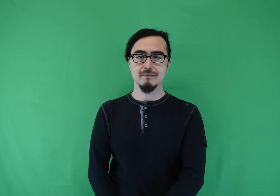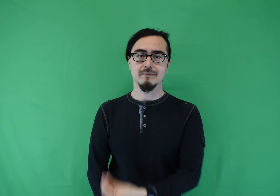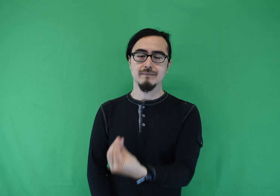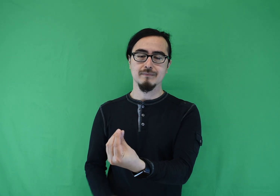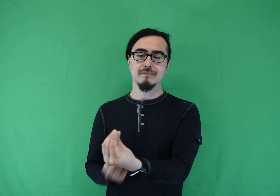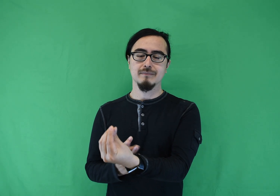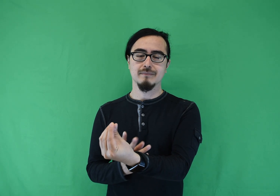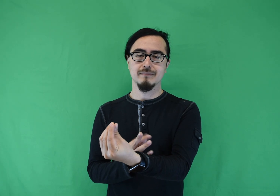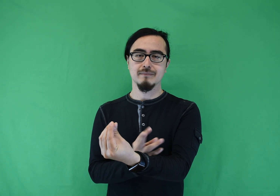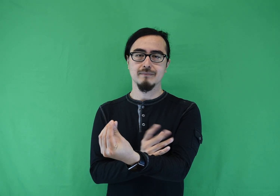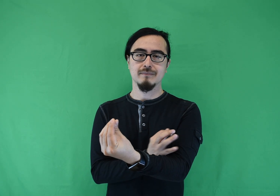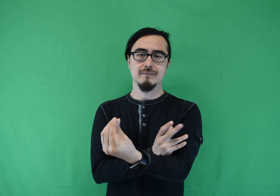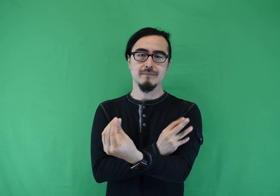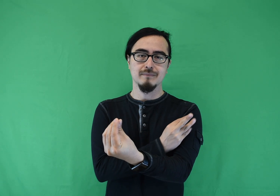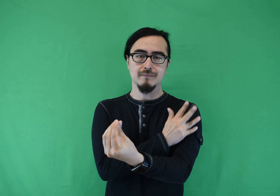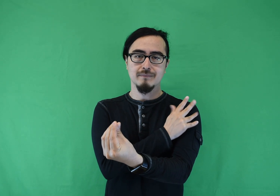deslizar en cuerpo